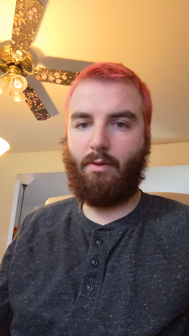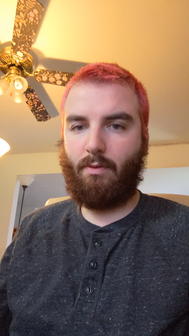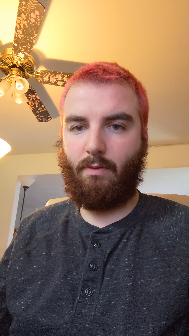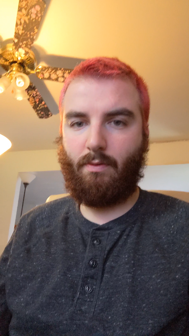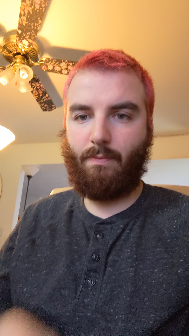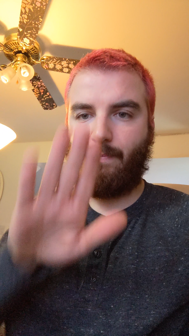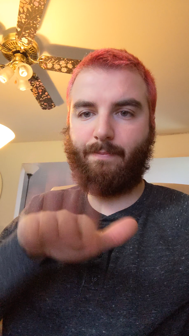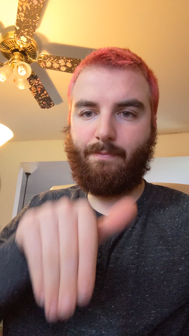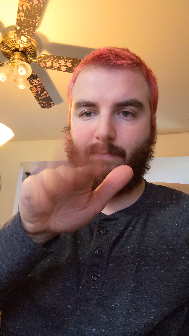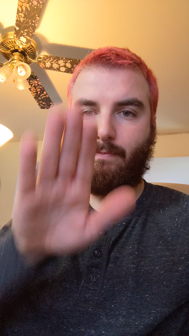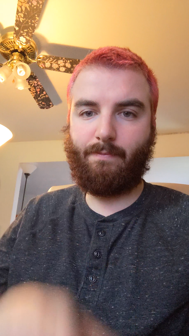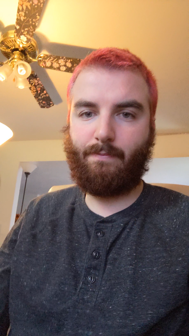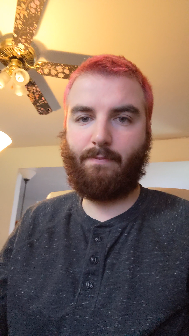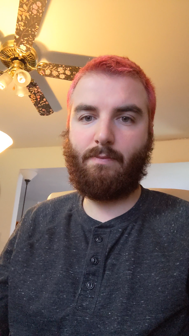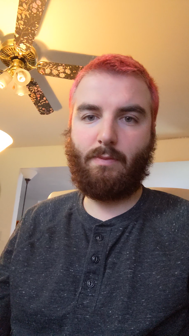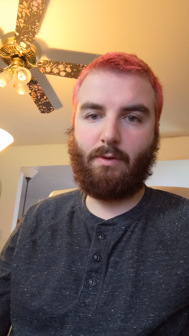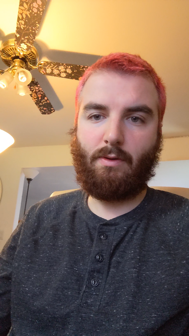paint